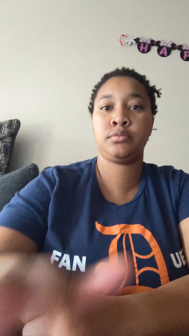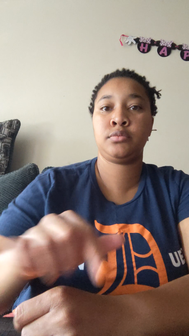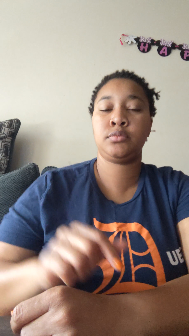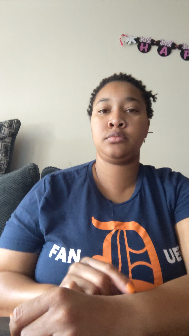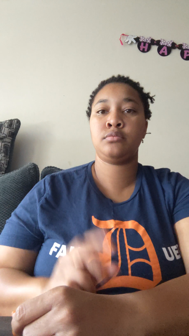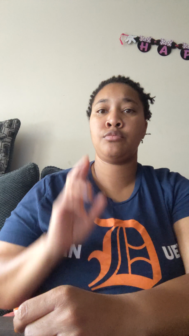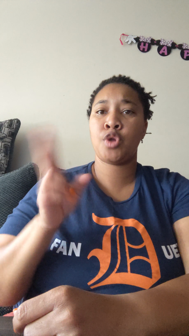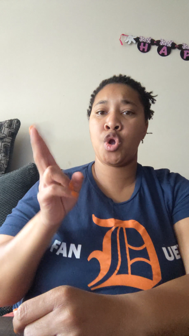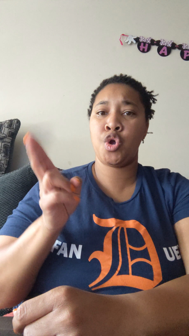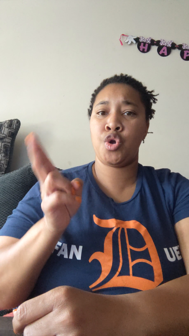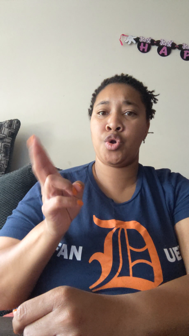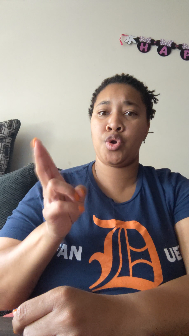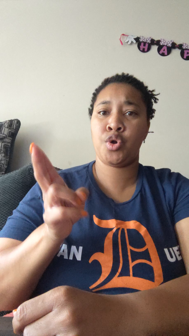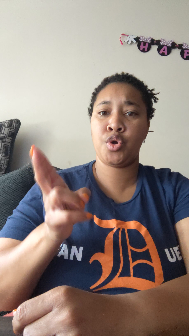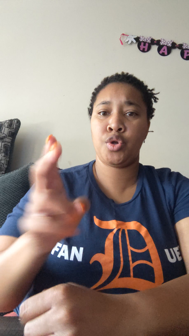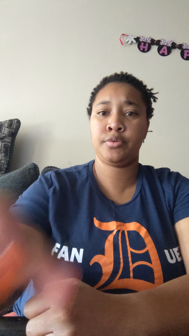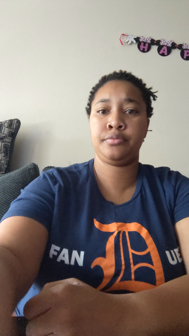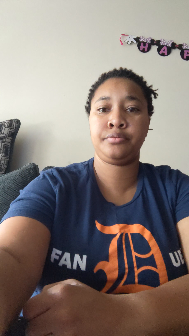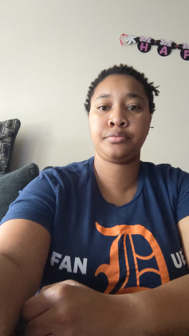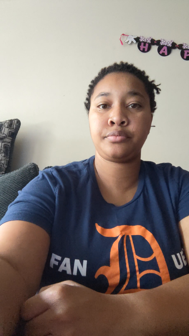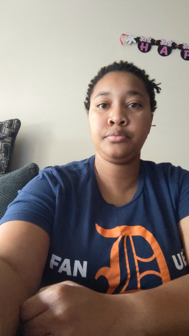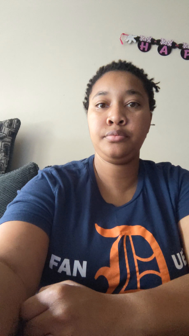hurry